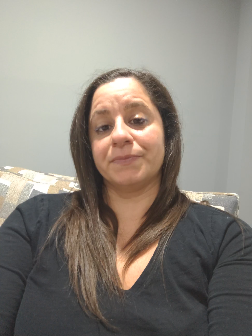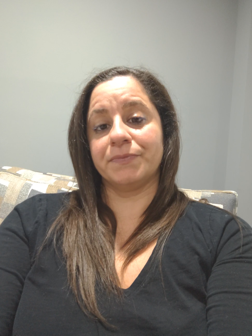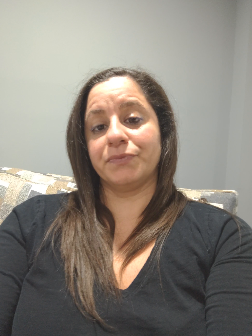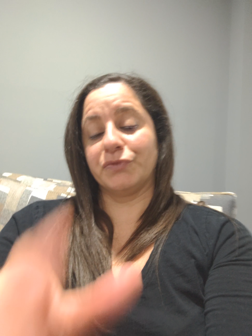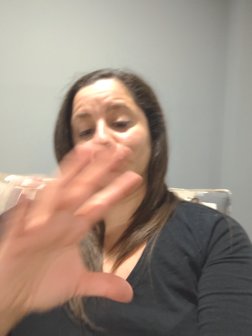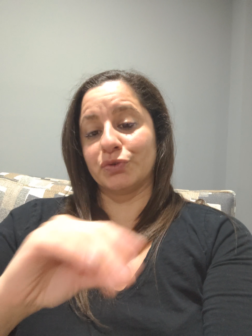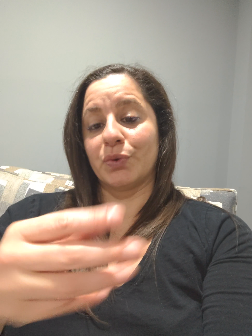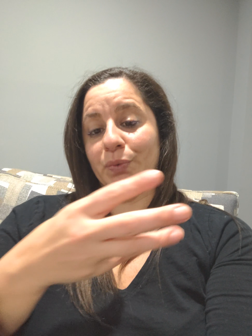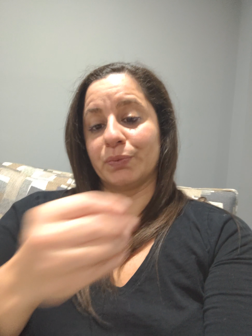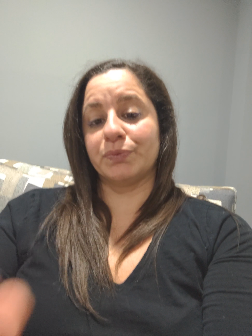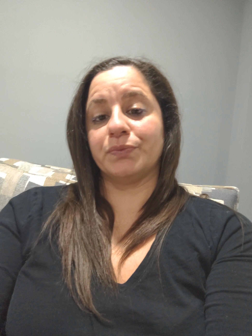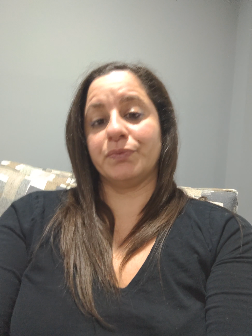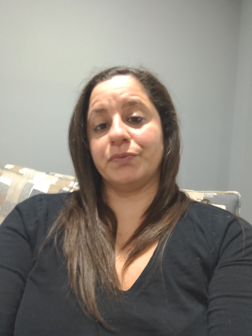story